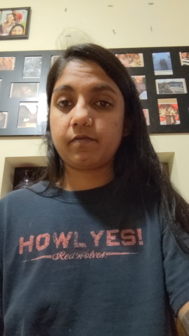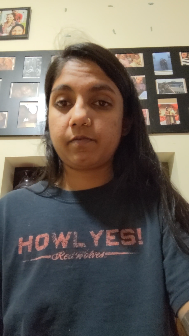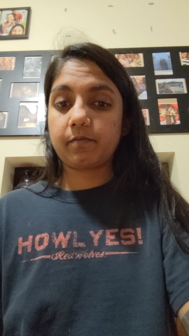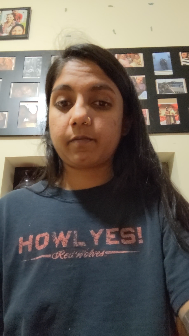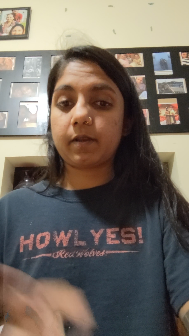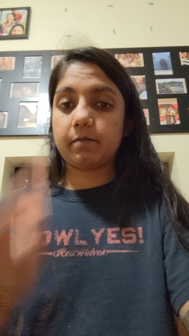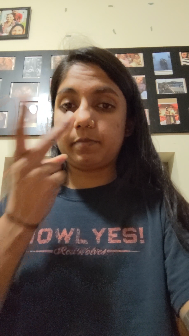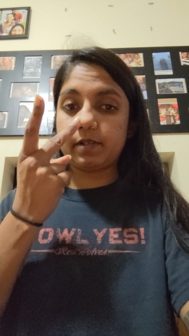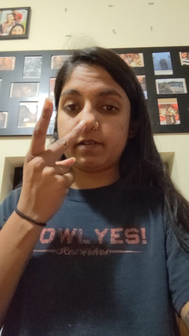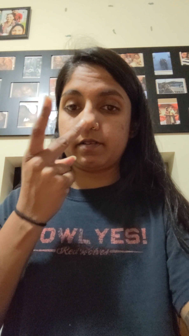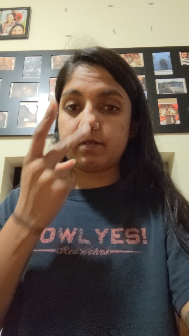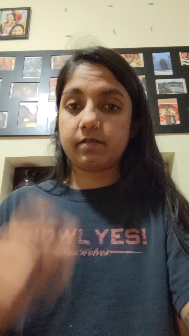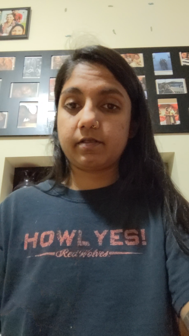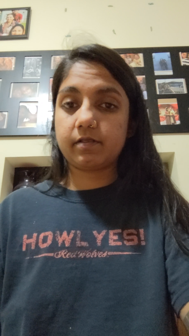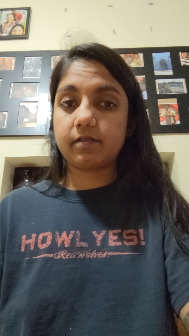penis